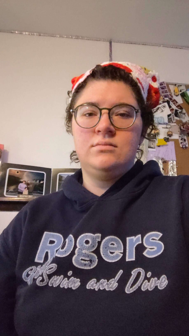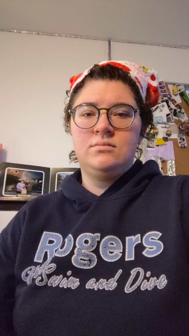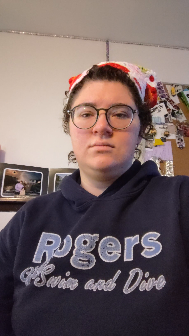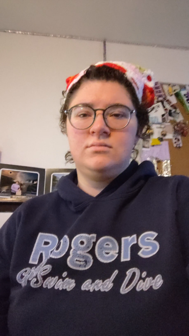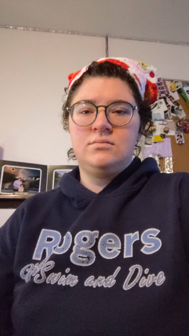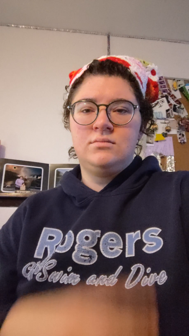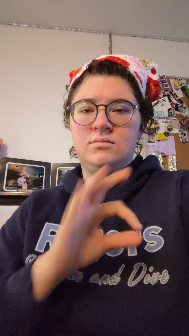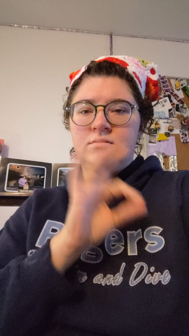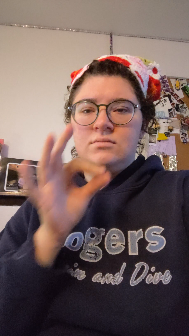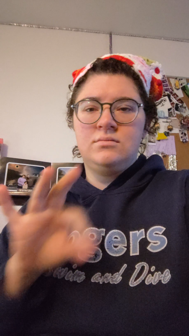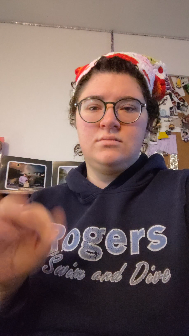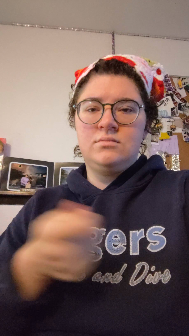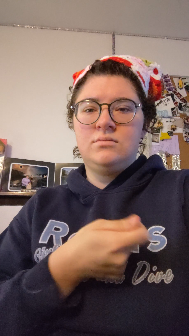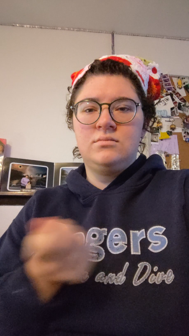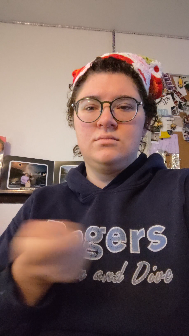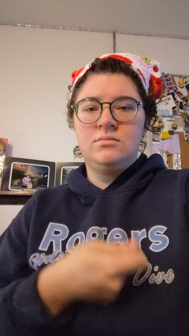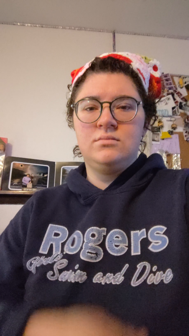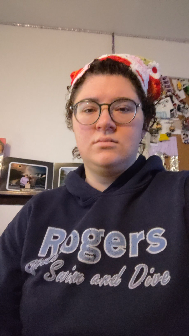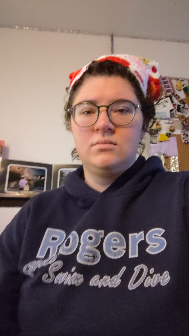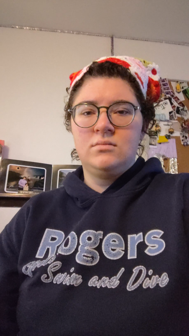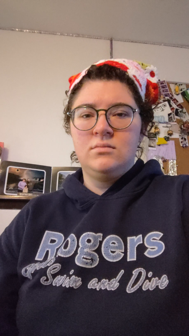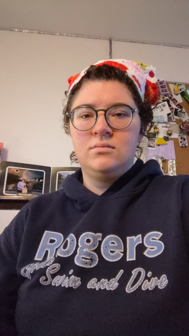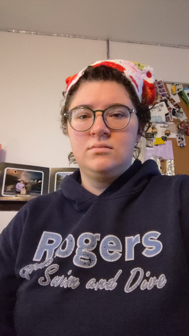hose